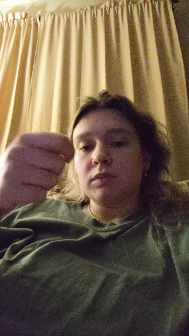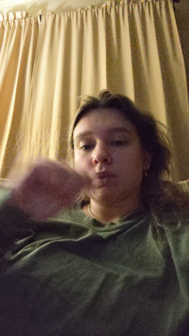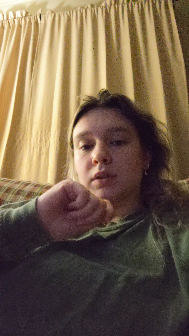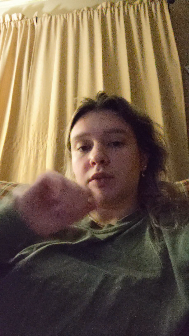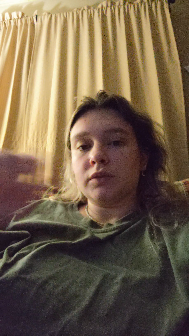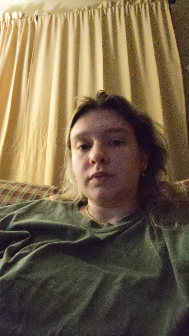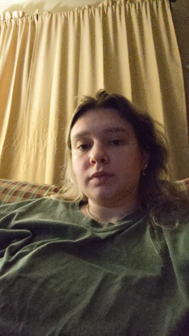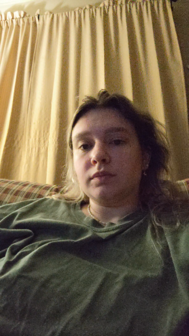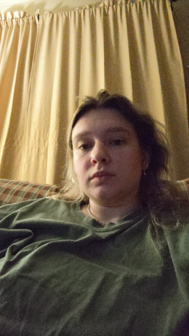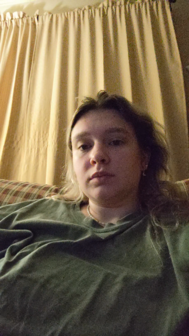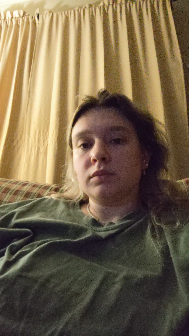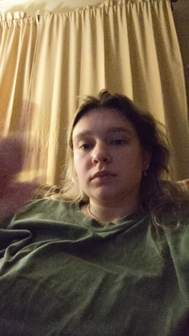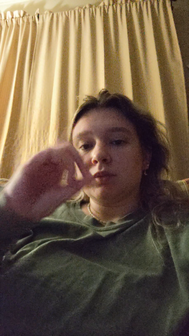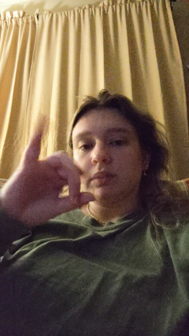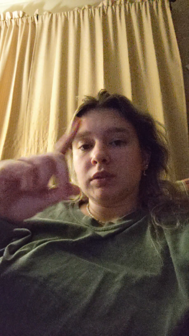did